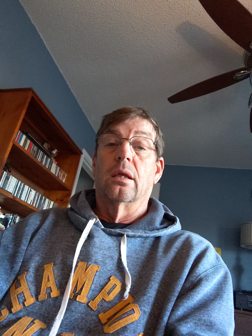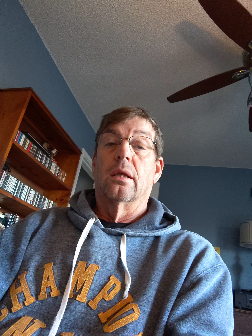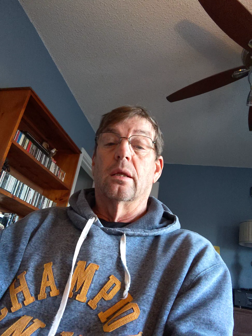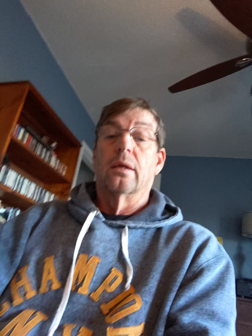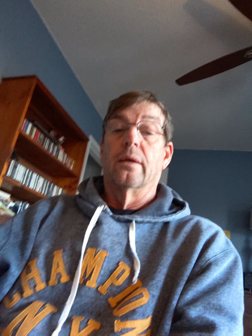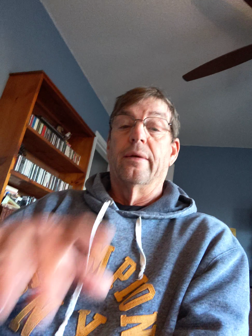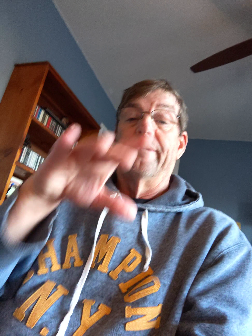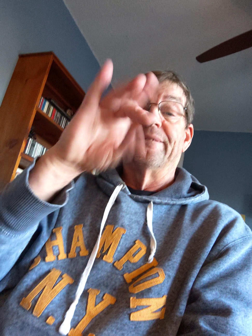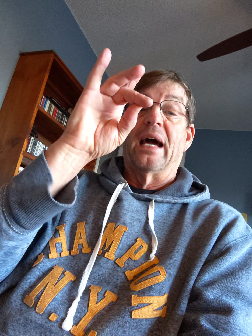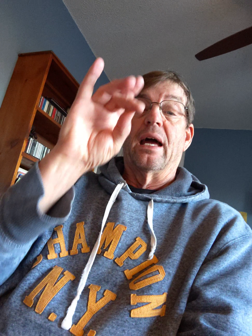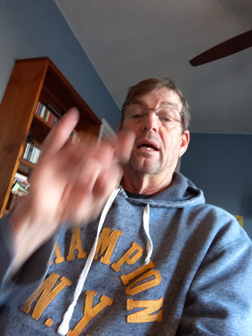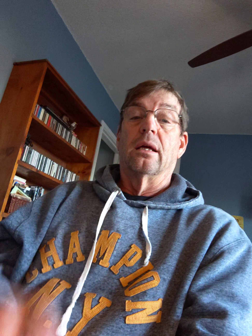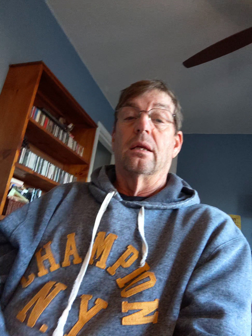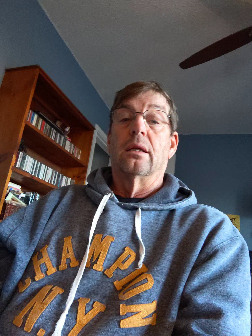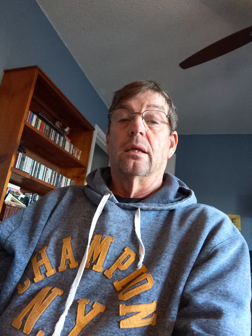find